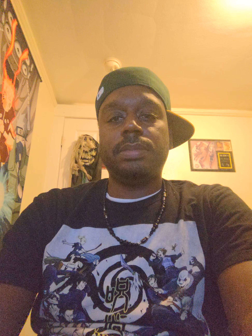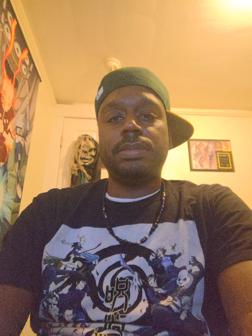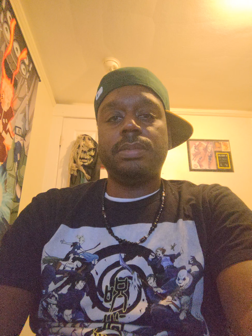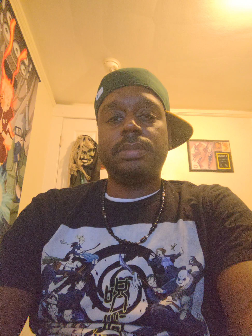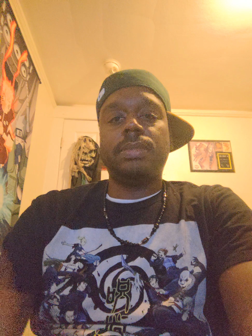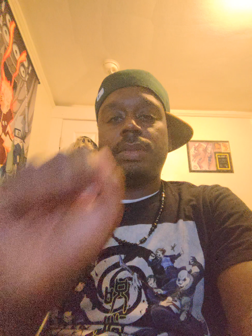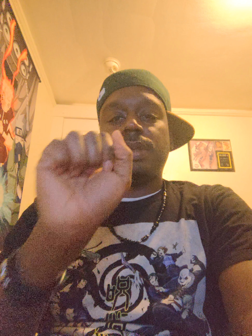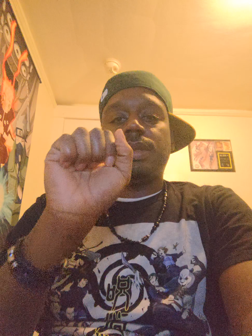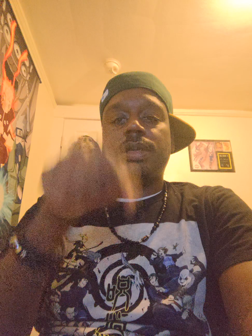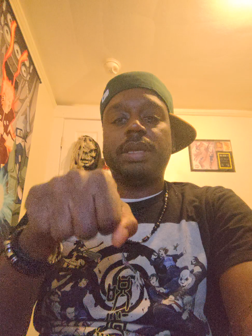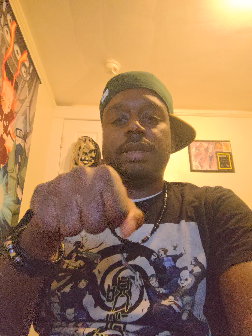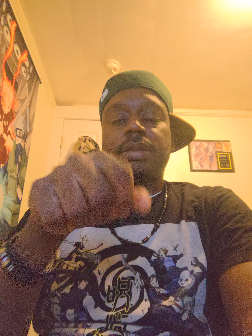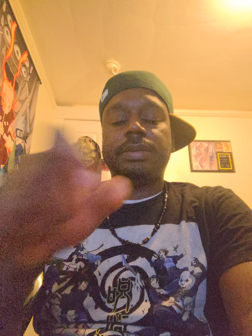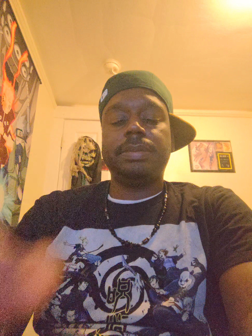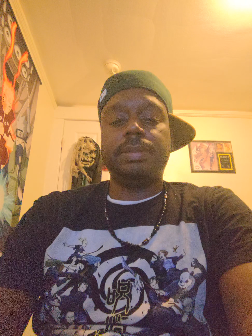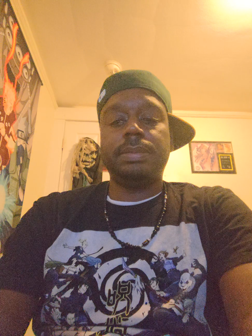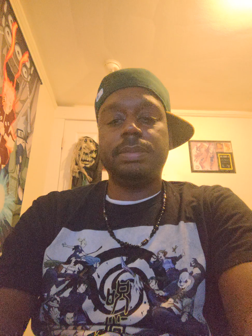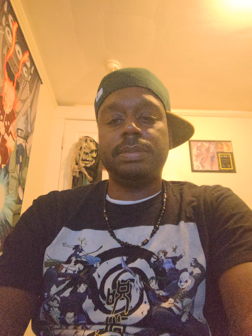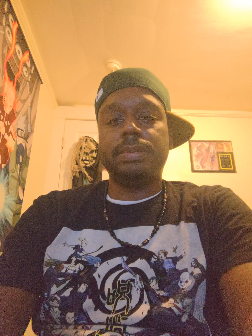yes